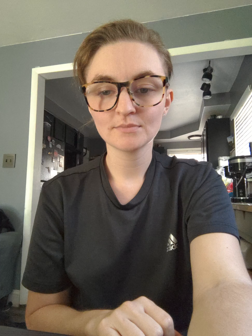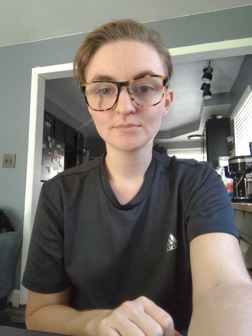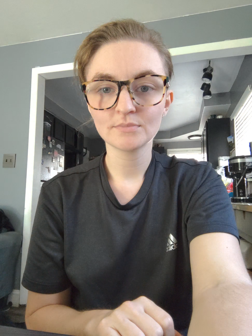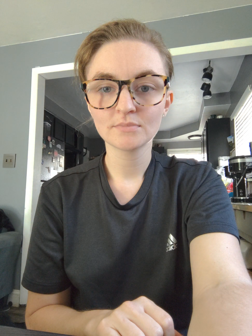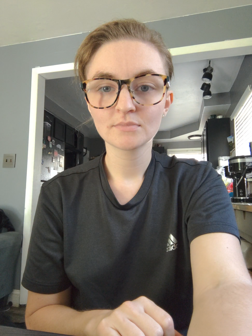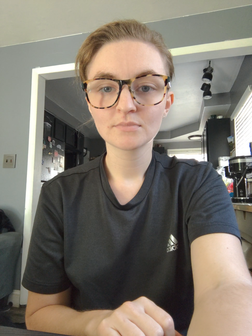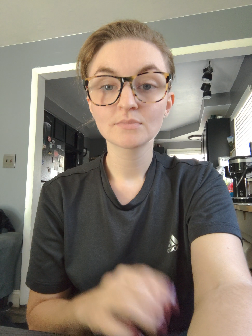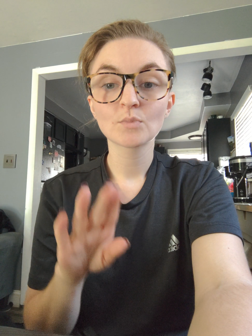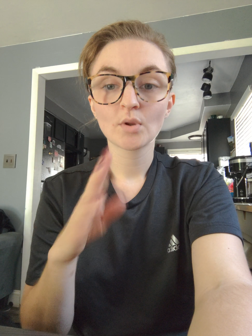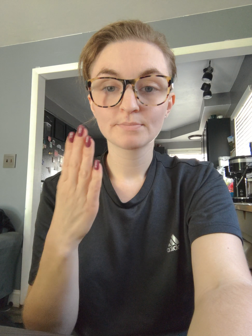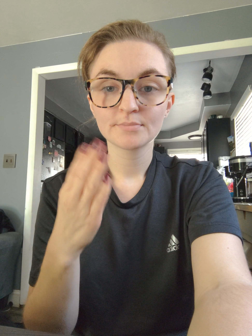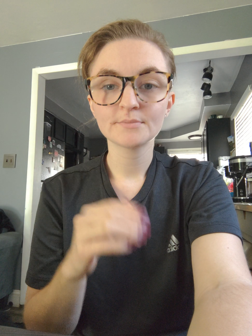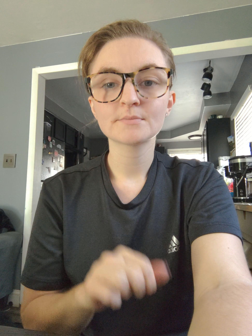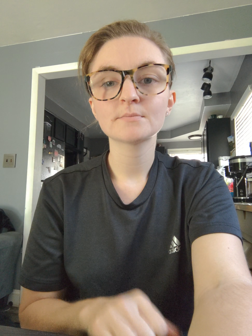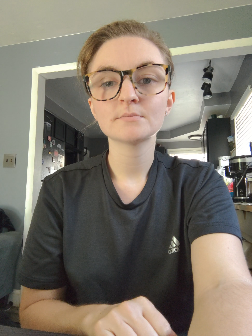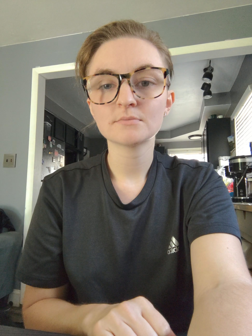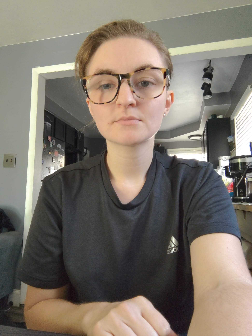door